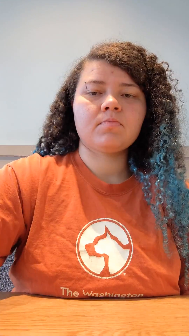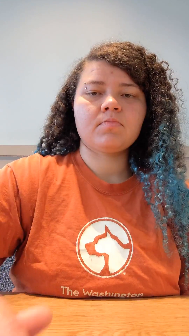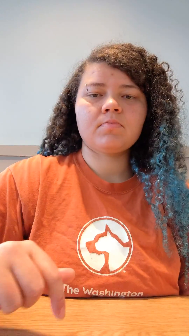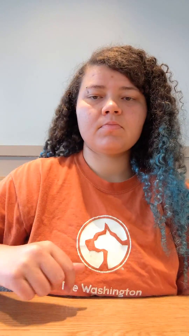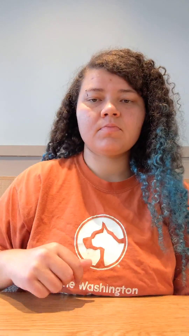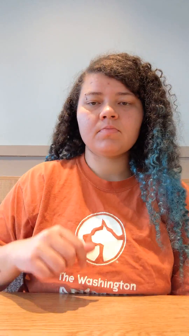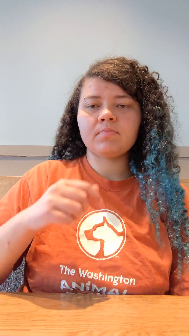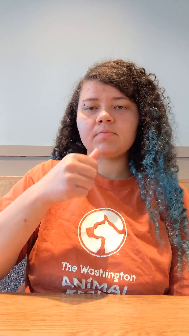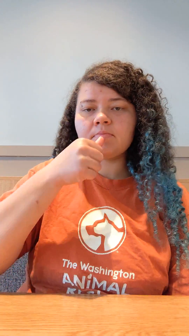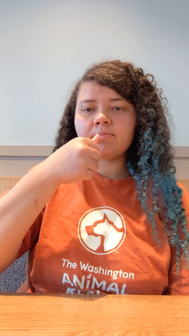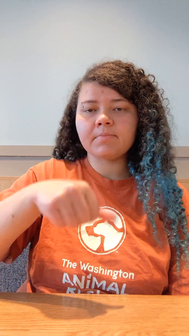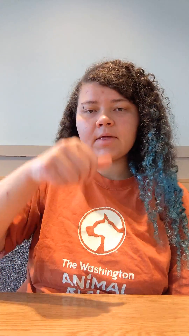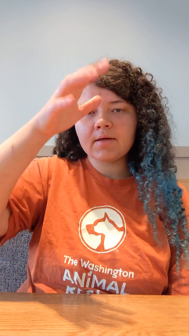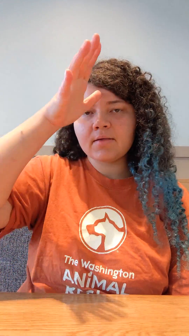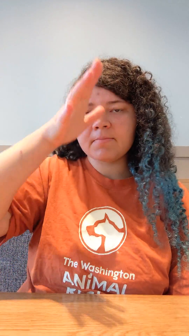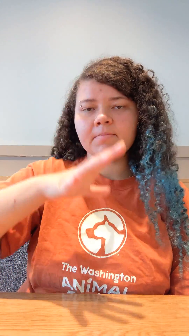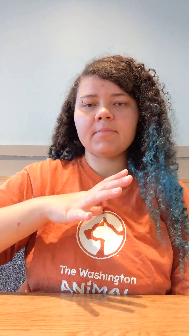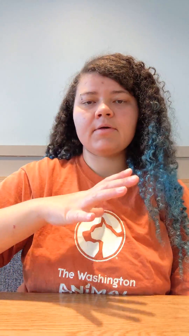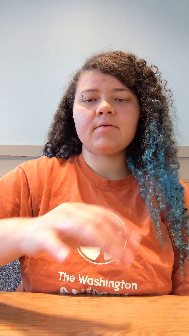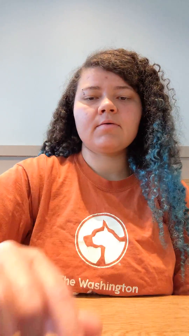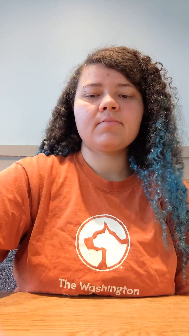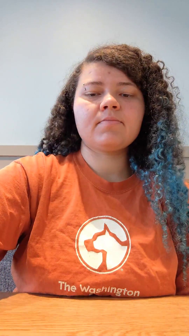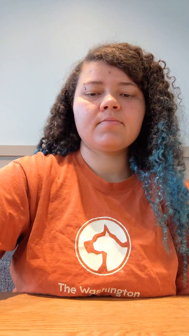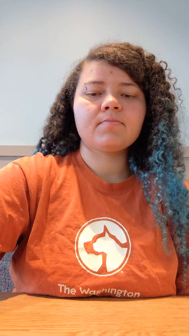mailman